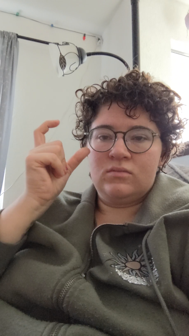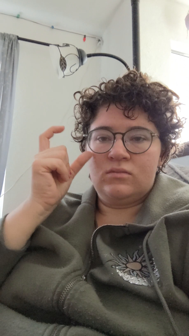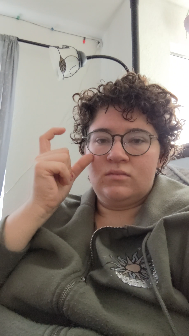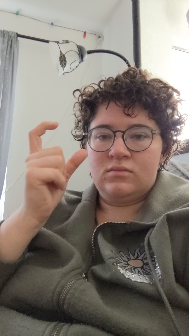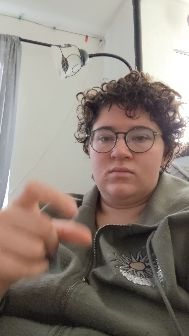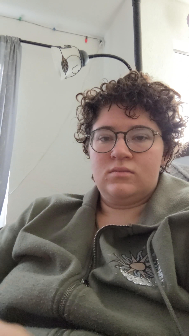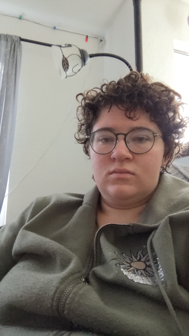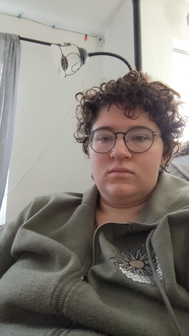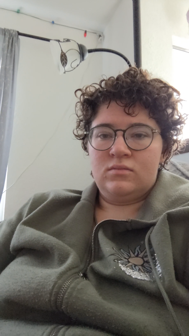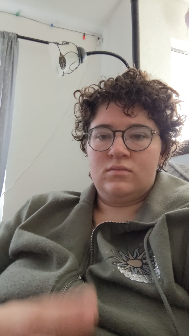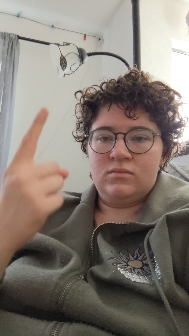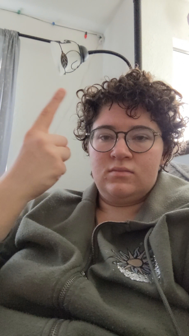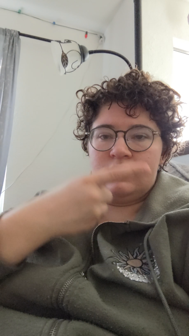day